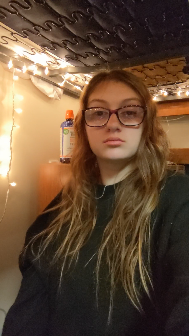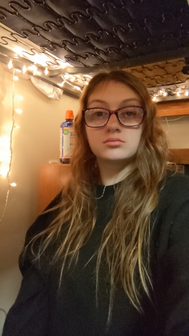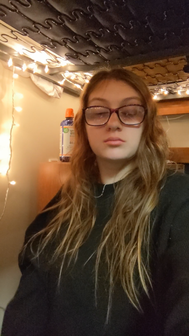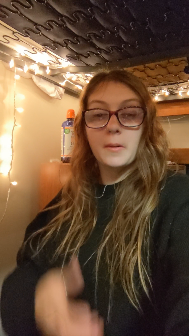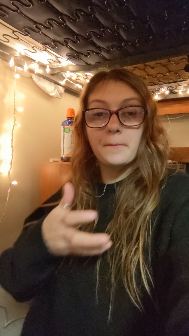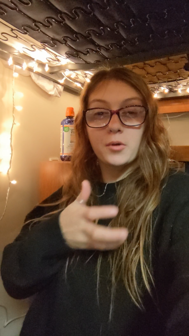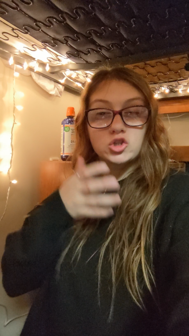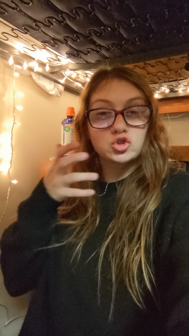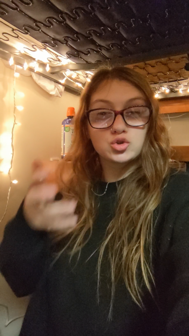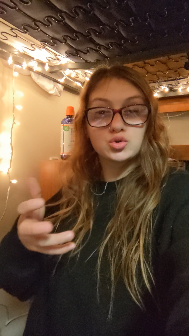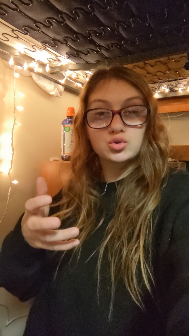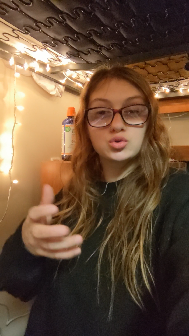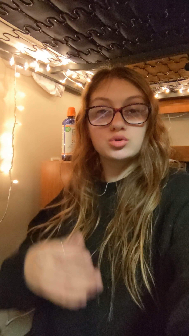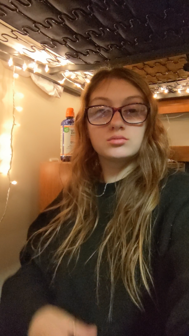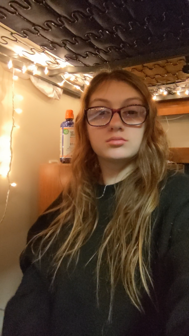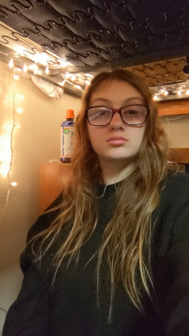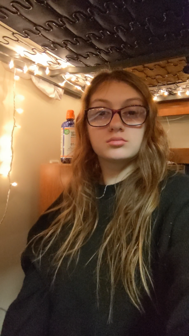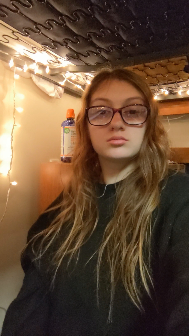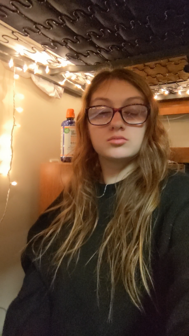much